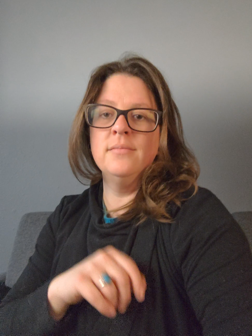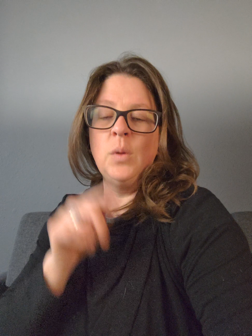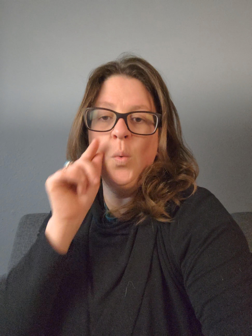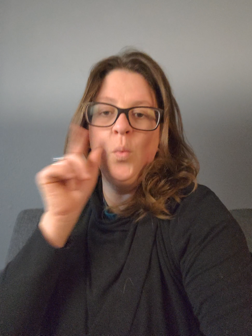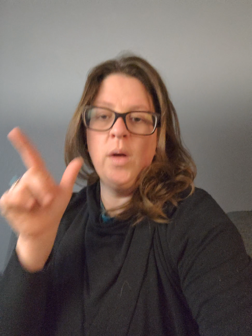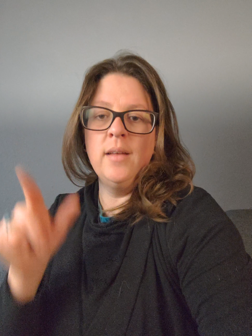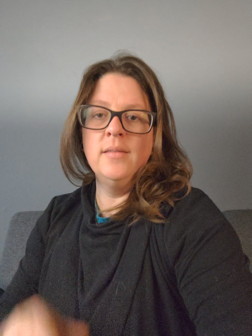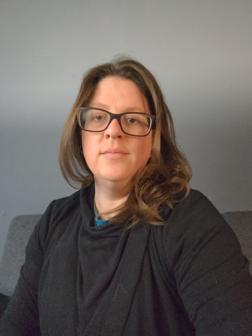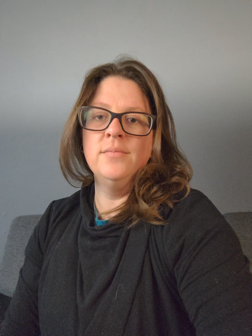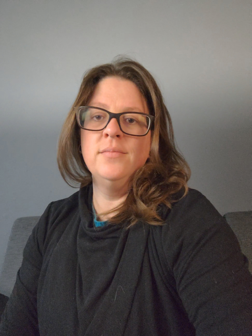awake